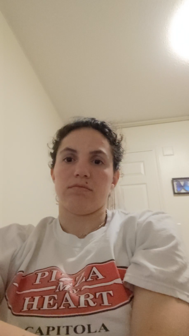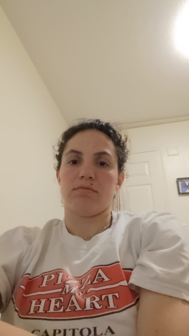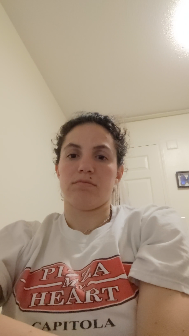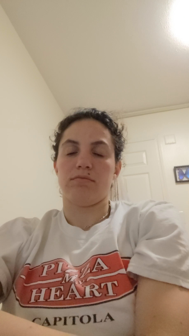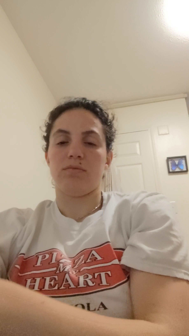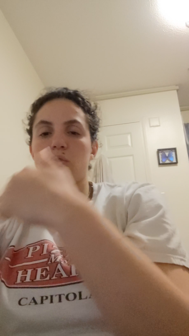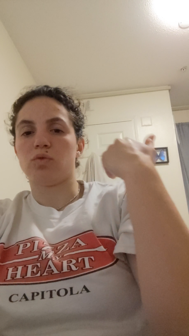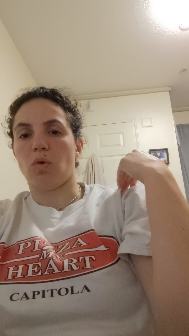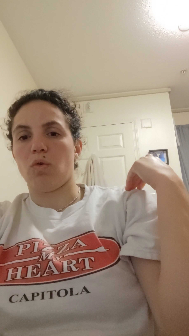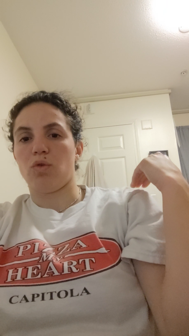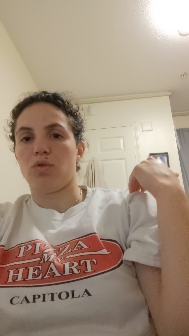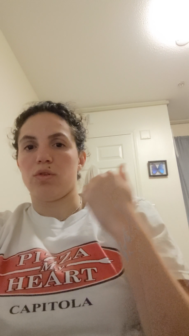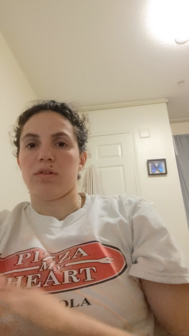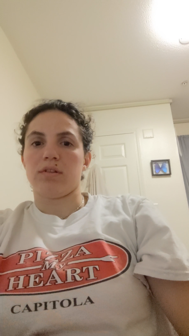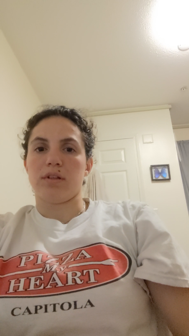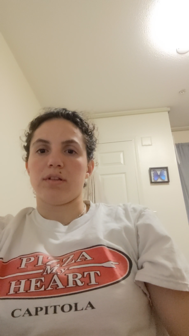shoulder